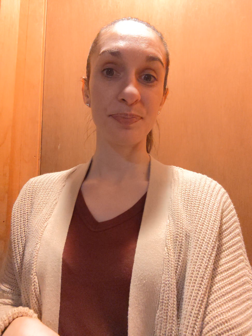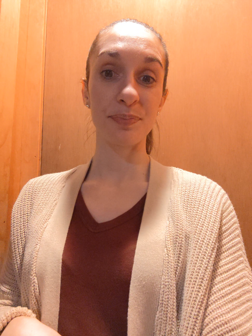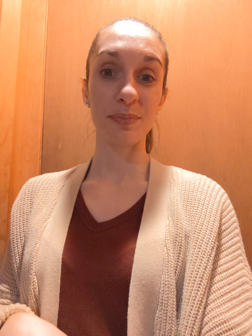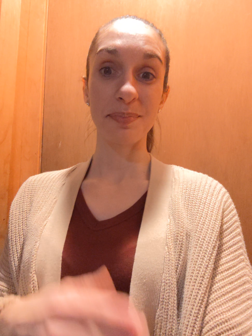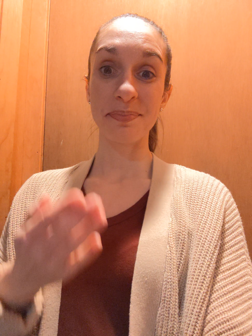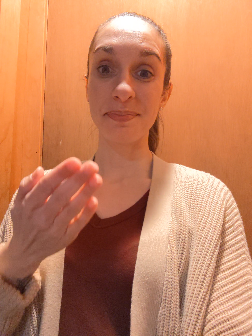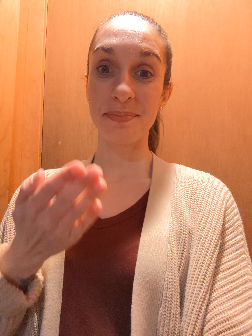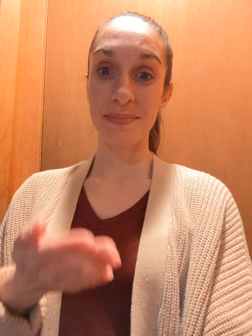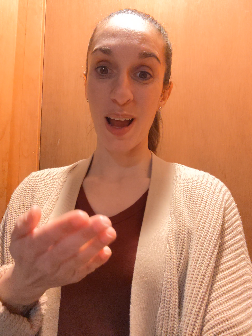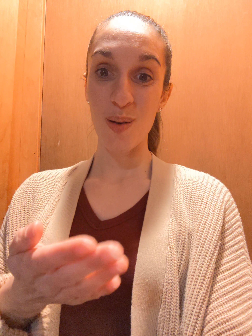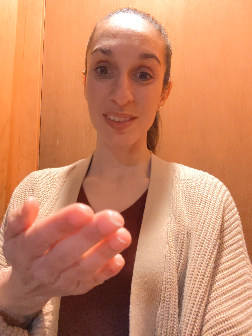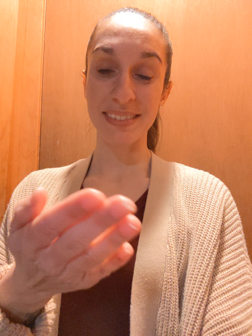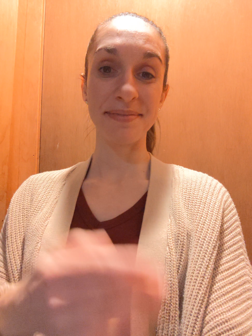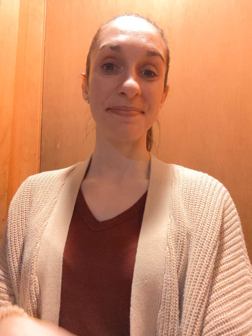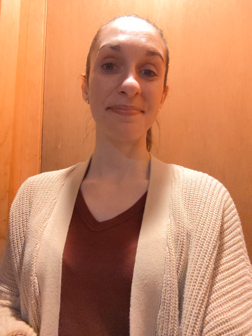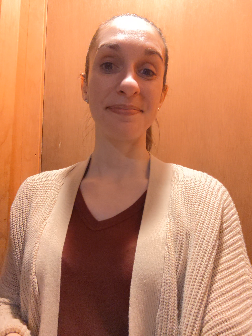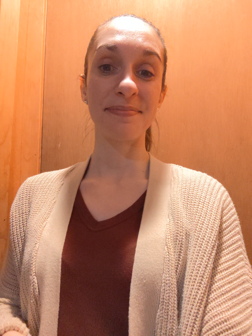boat